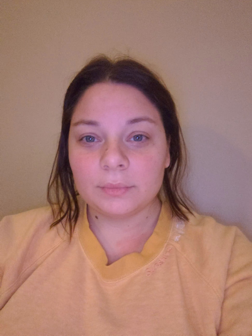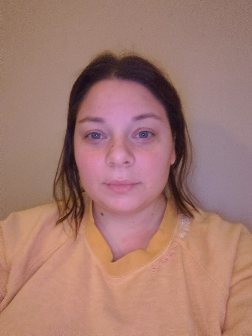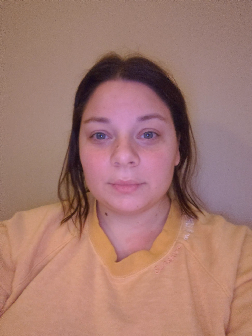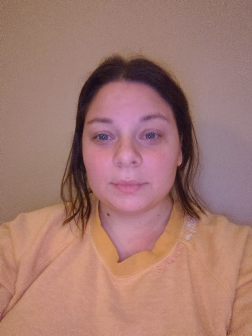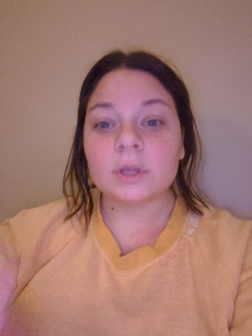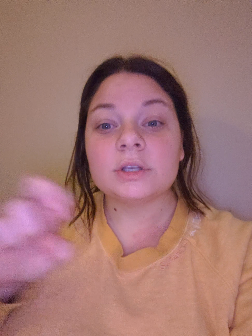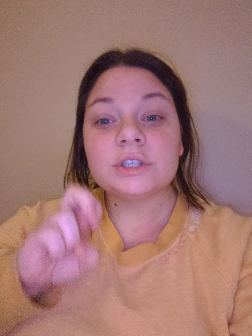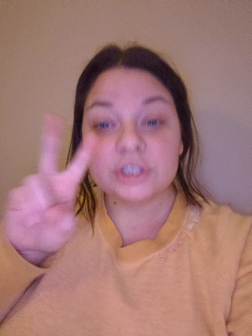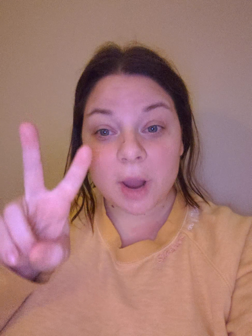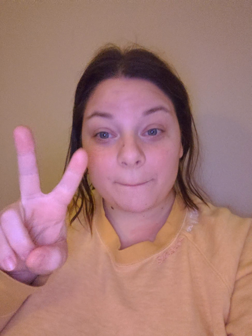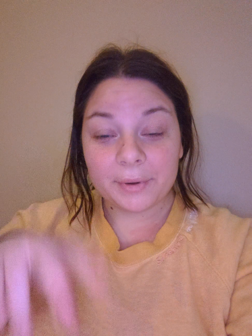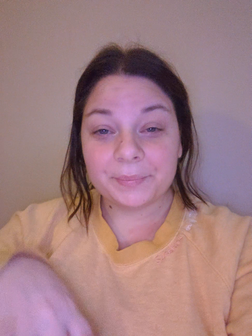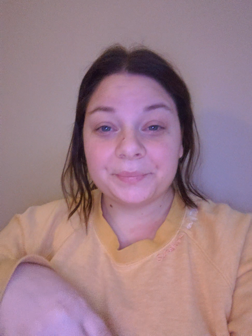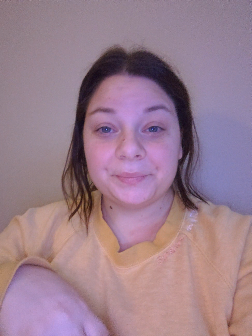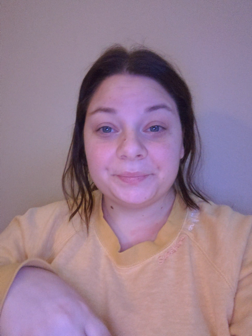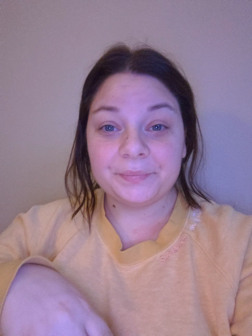jump